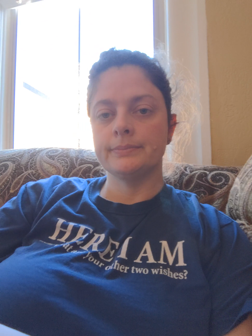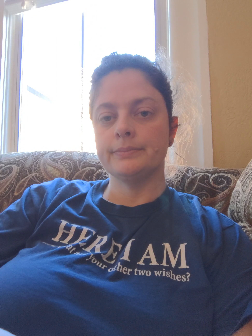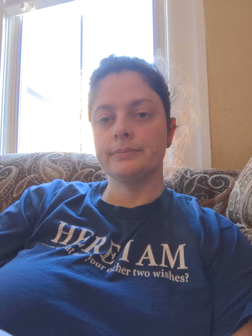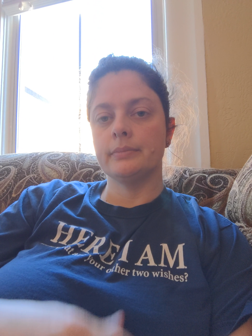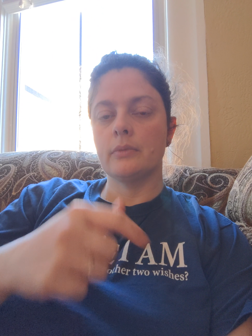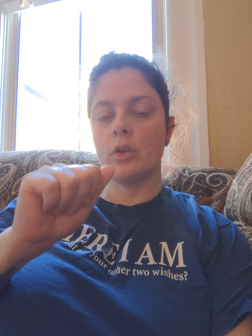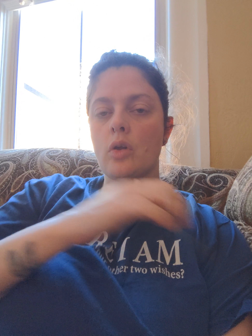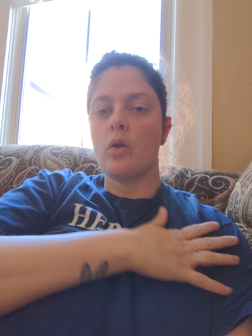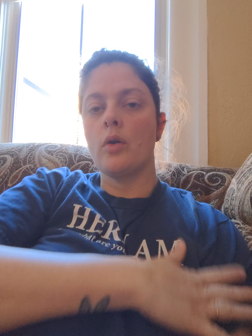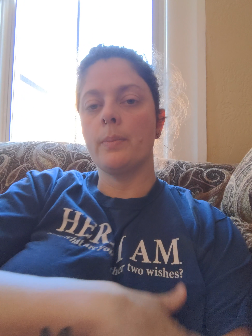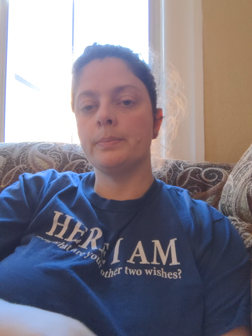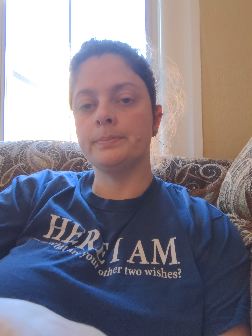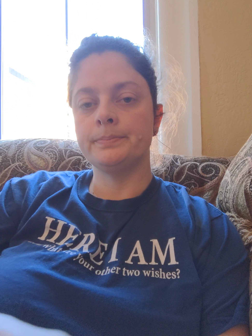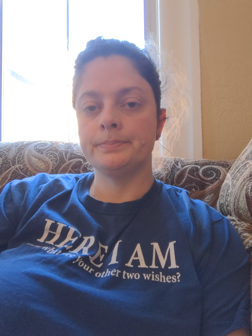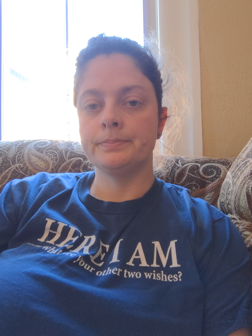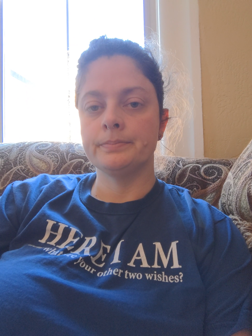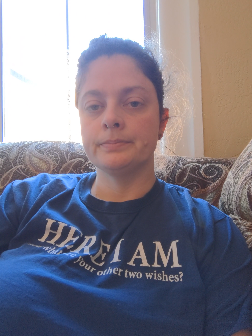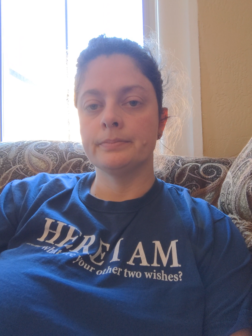arm